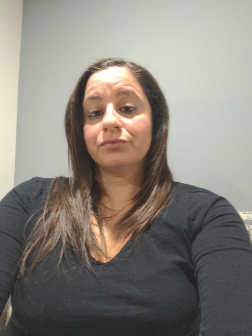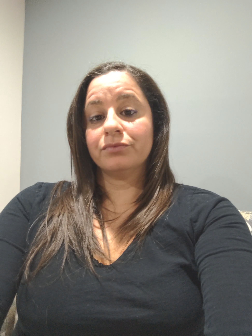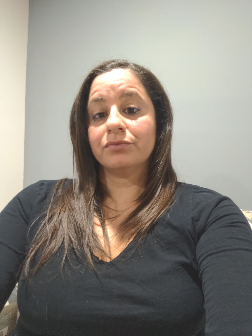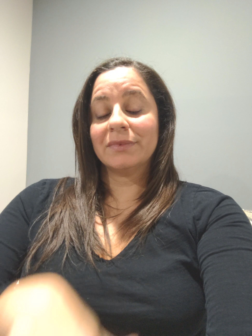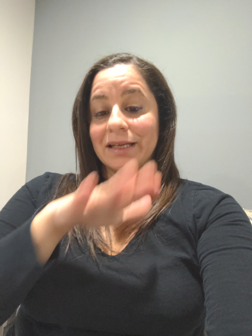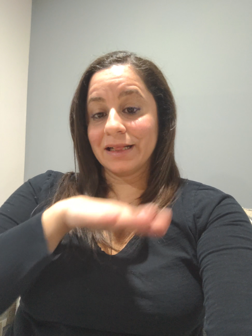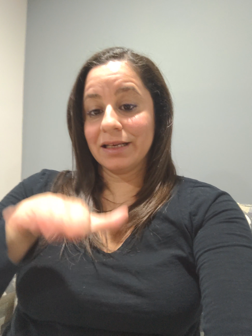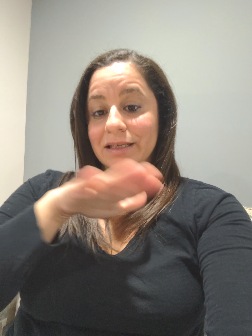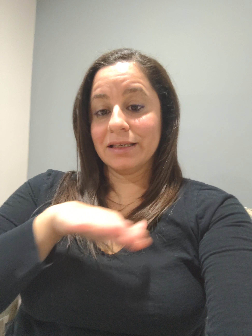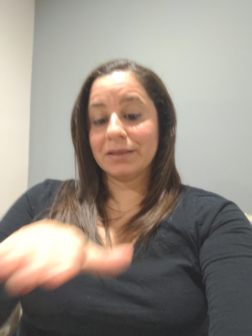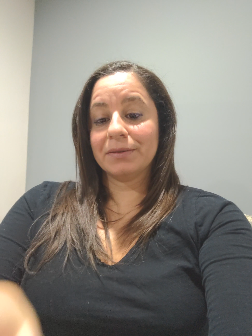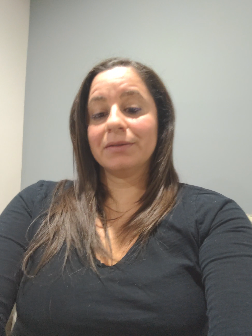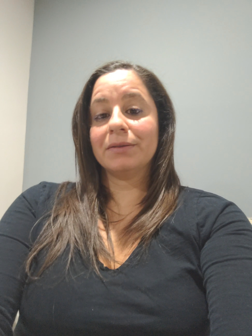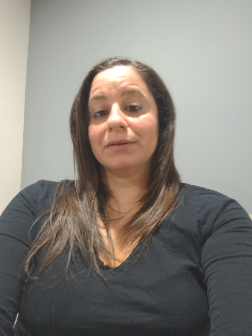clean